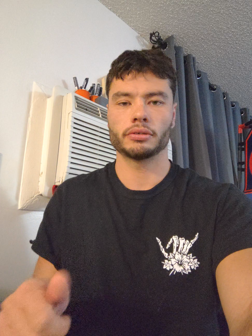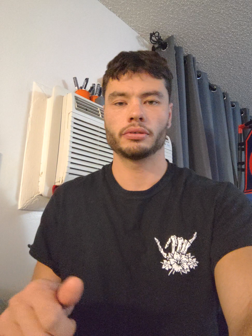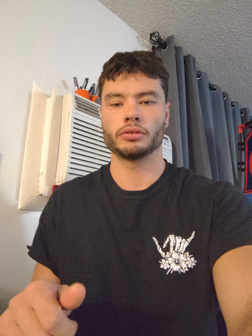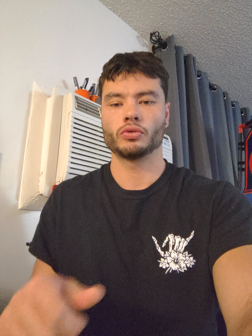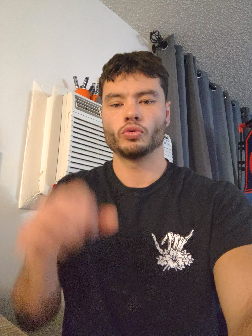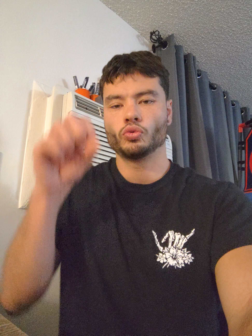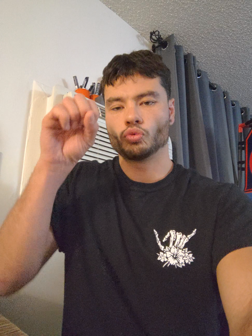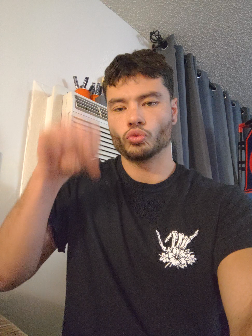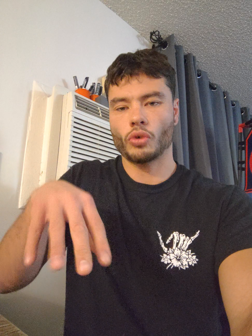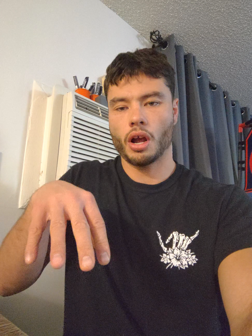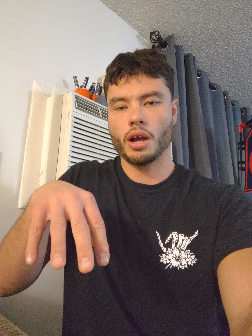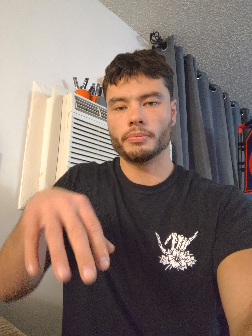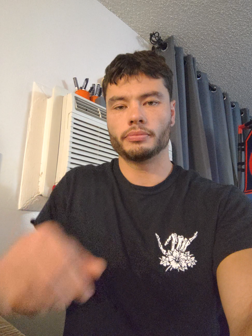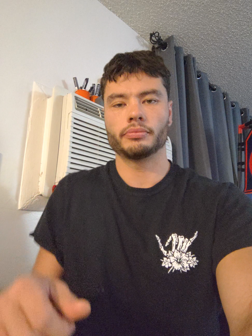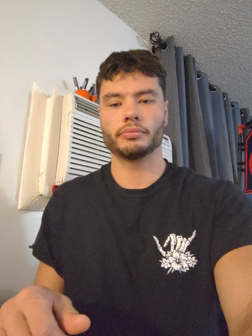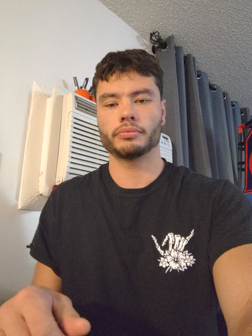drop